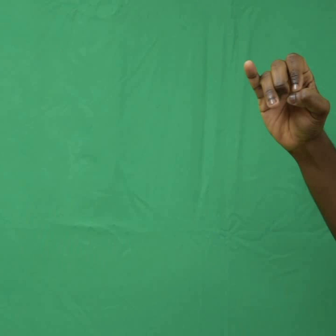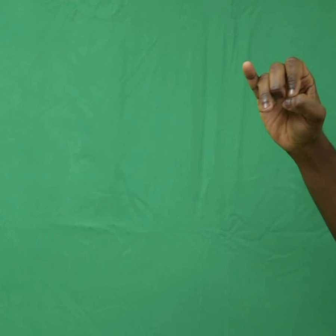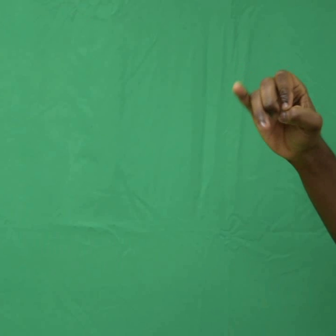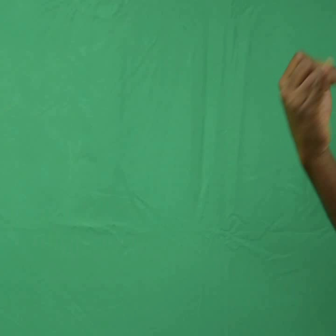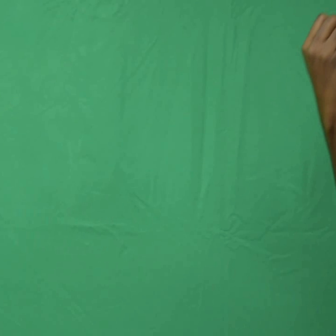J